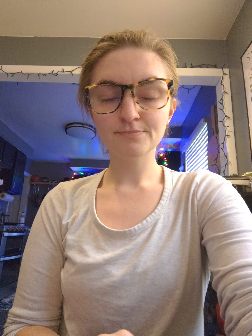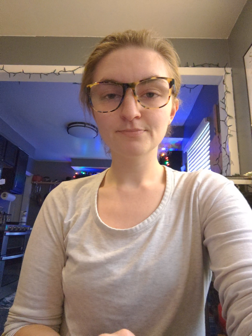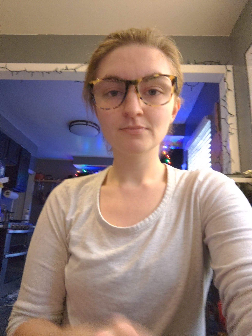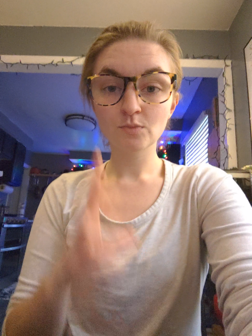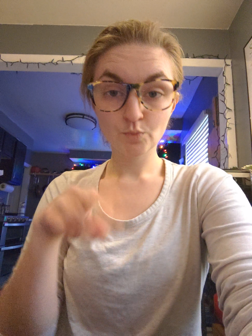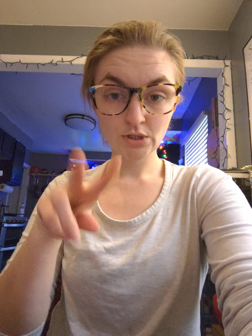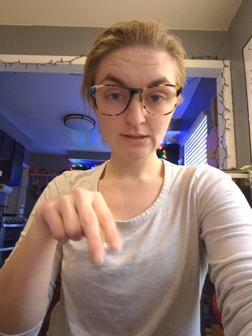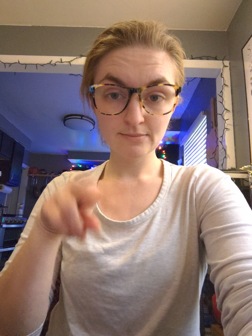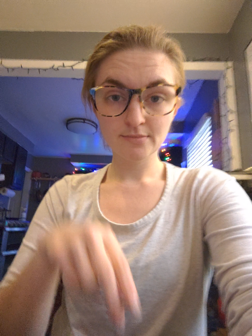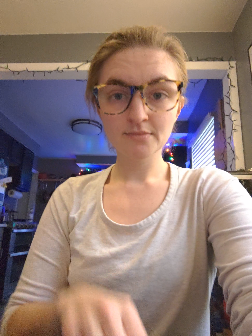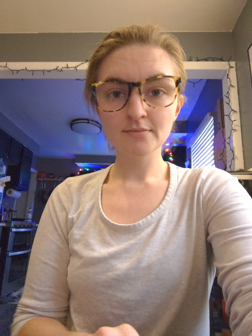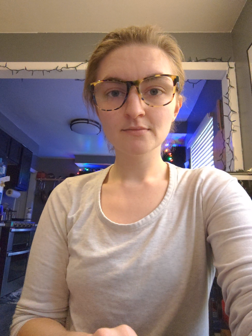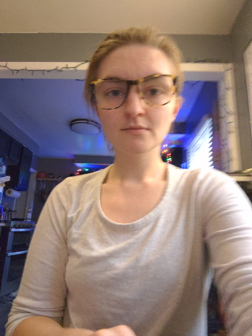read